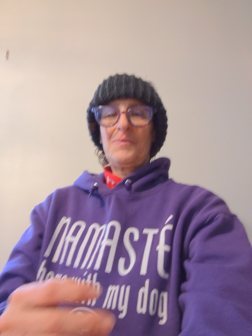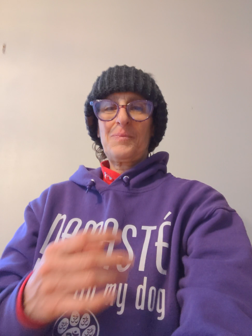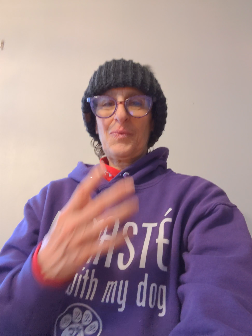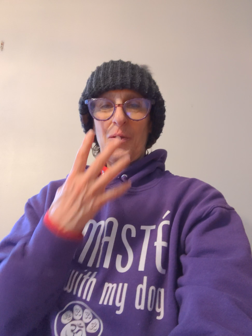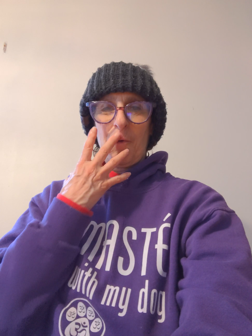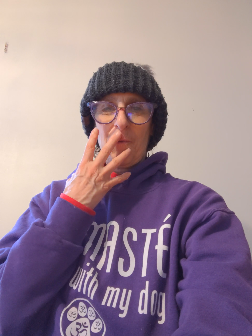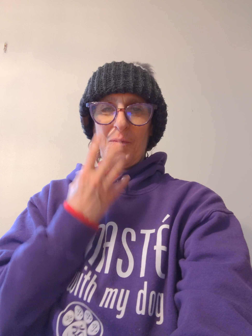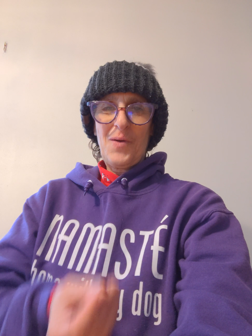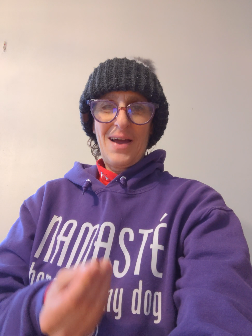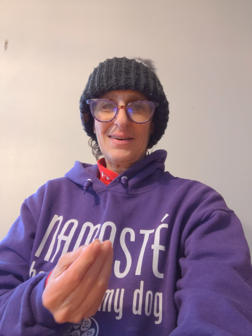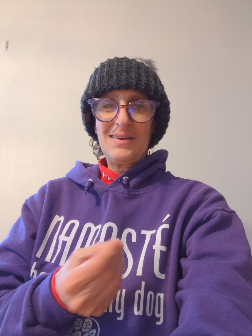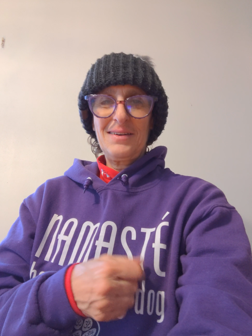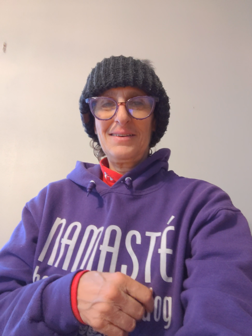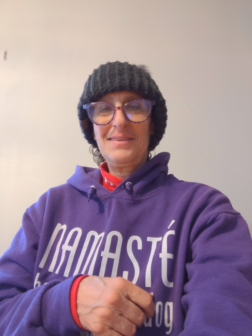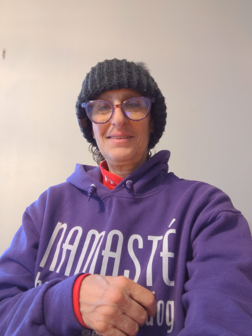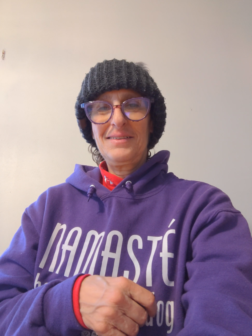wet